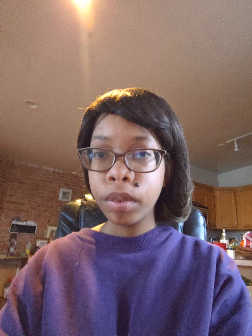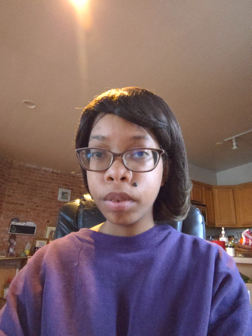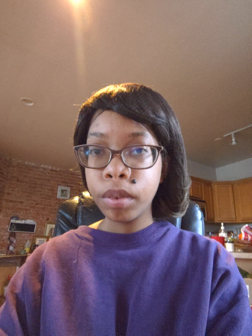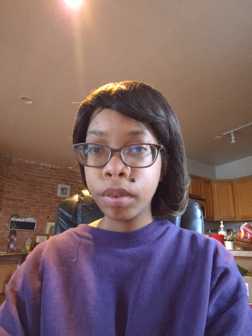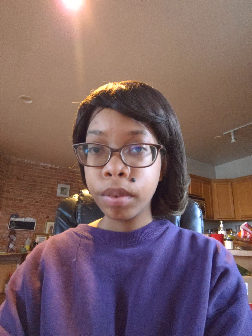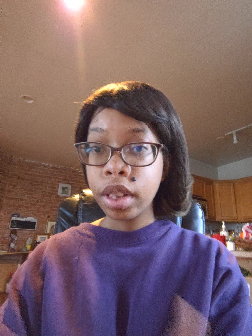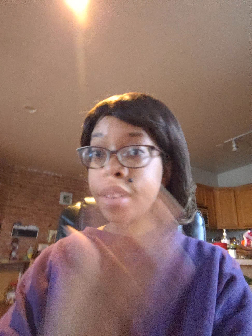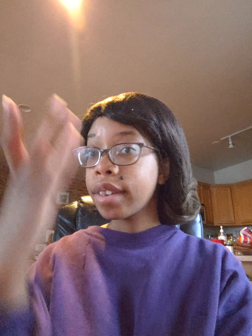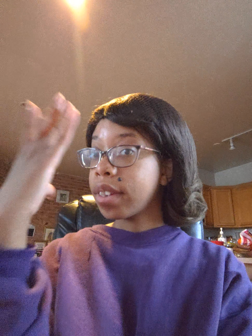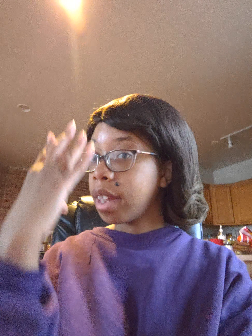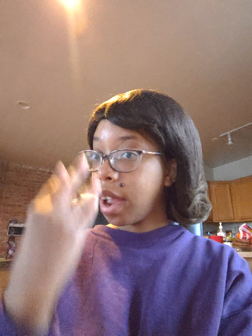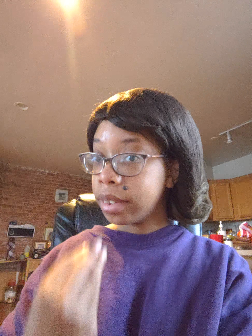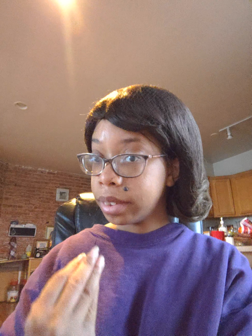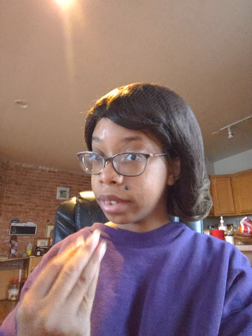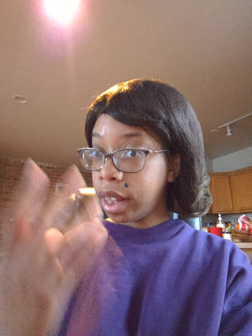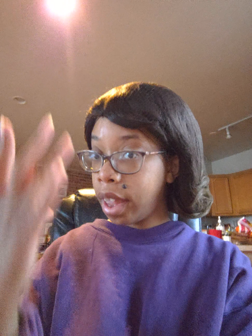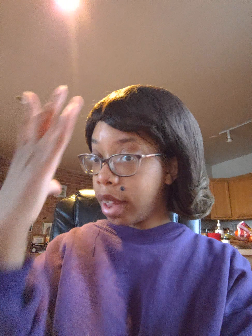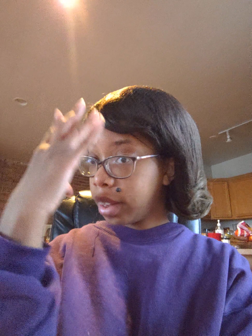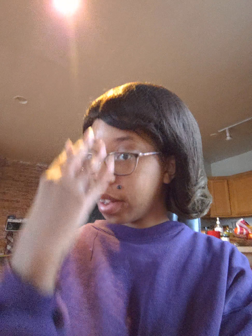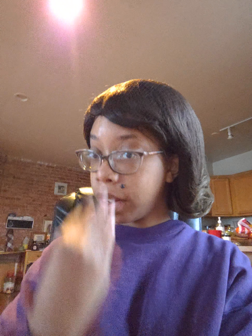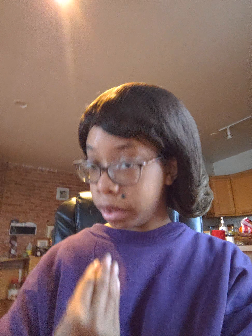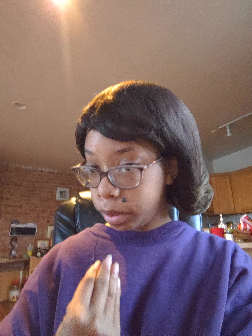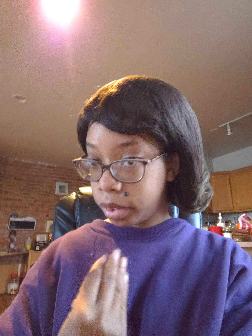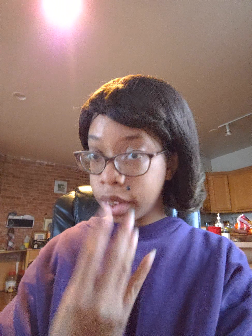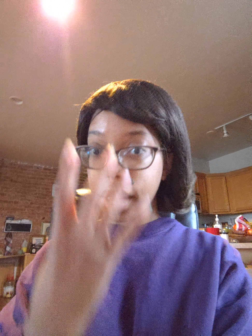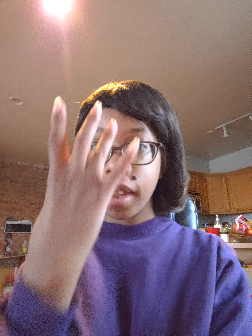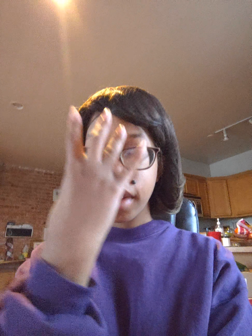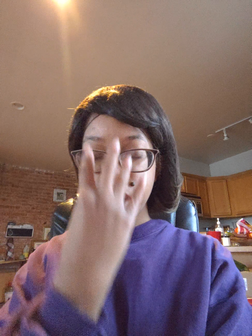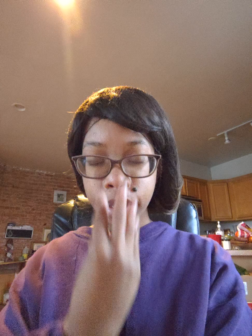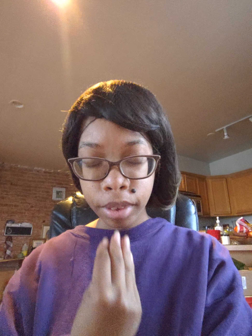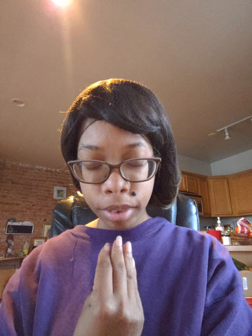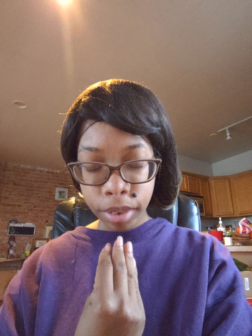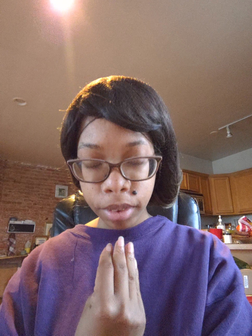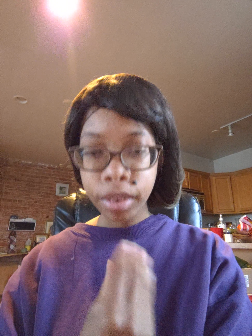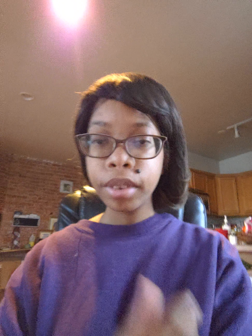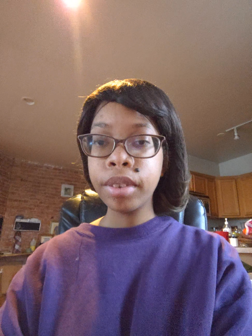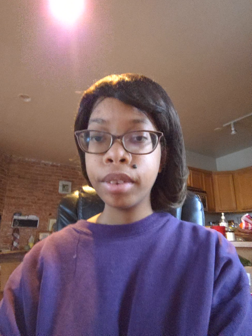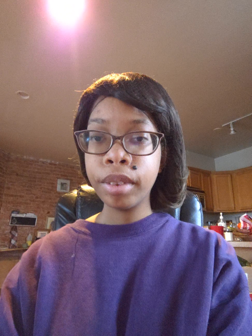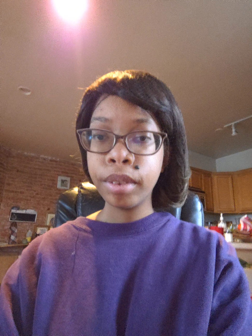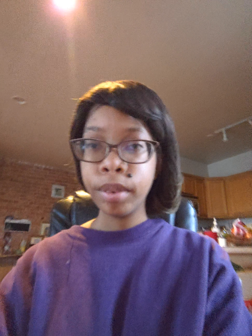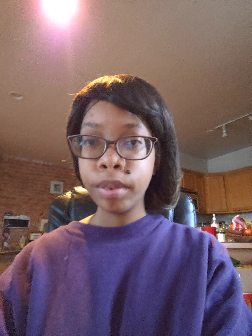sleep